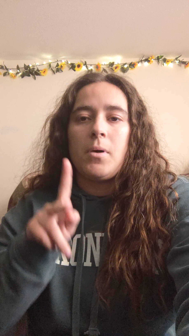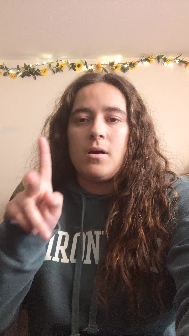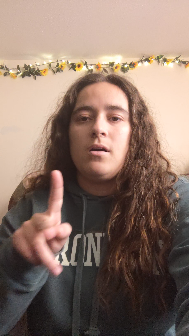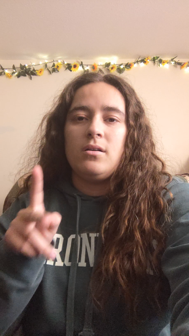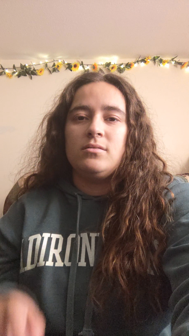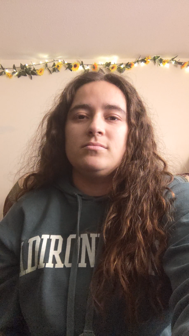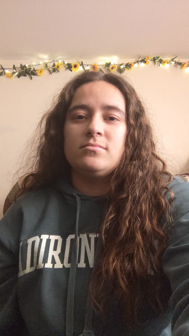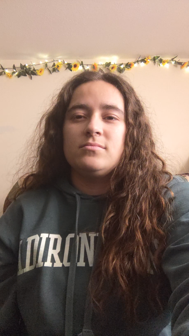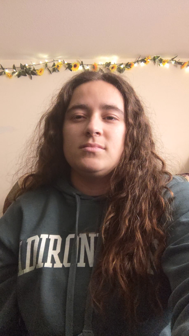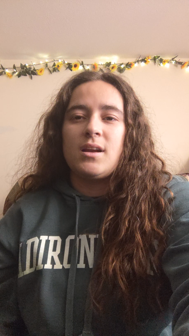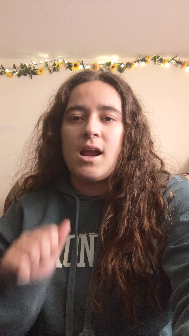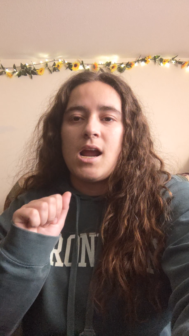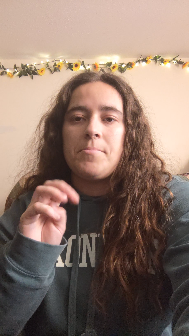am